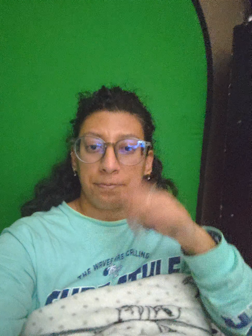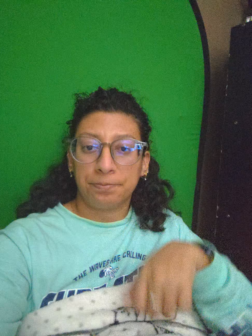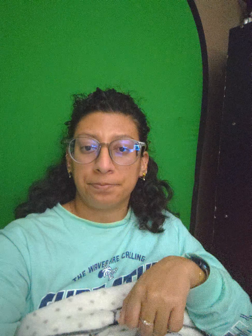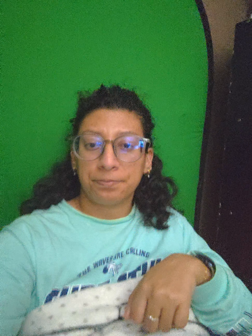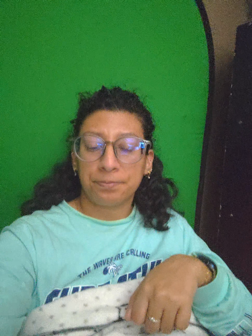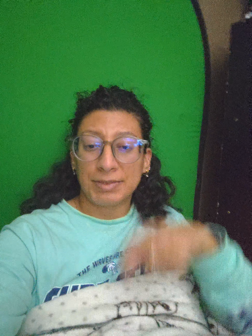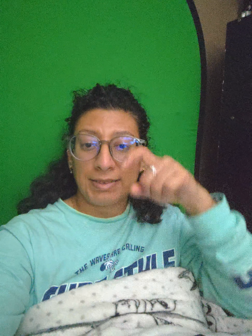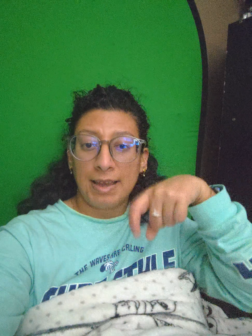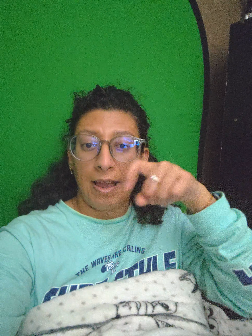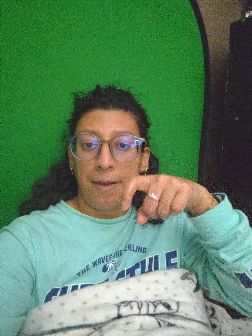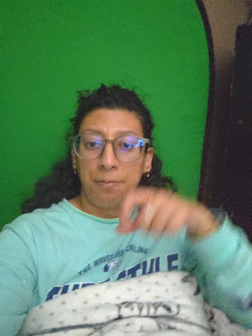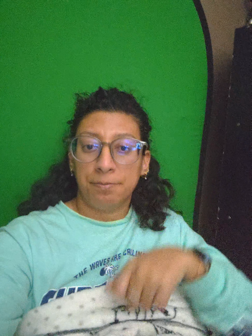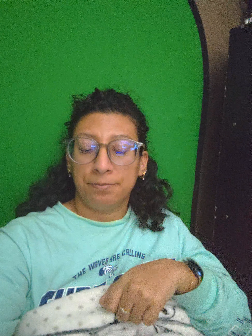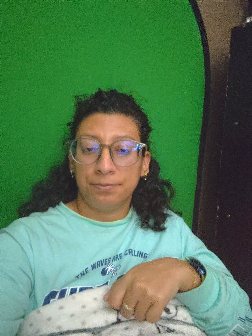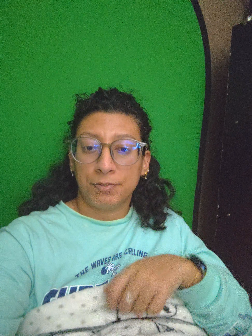time